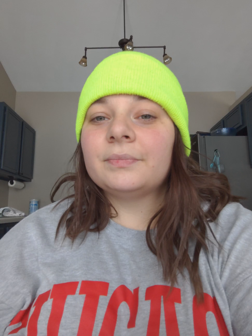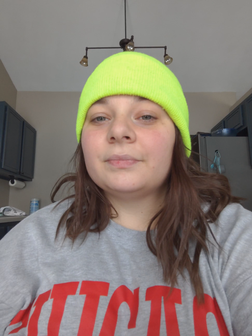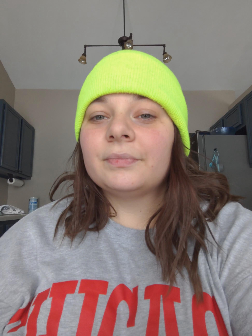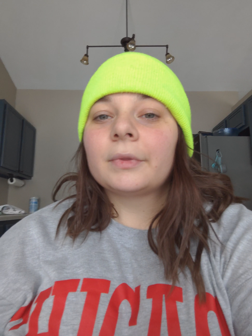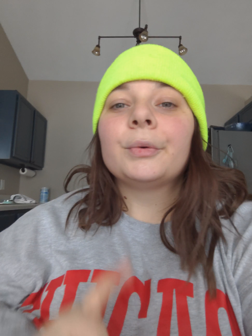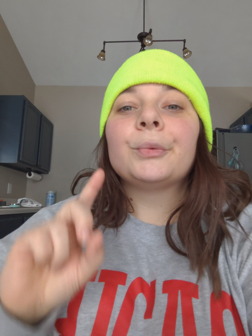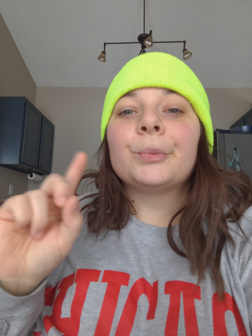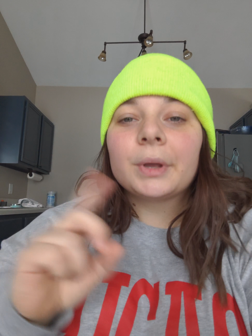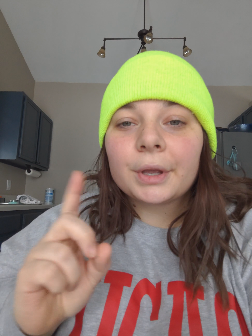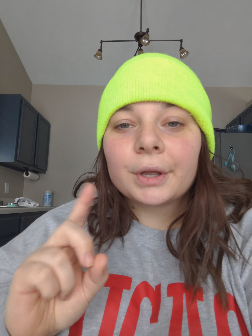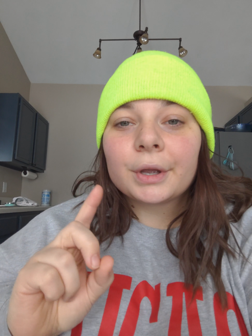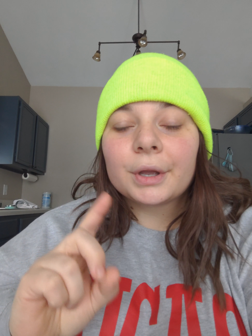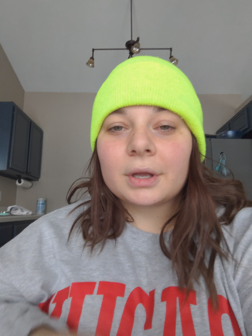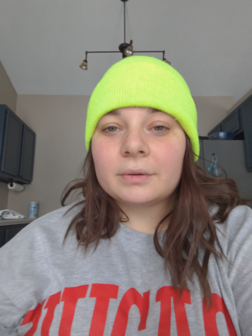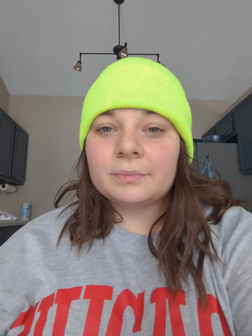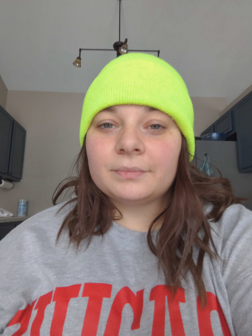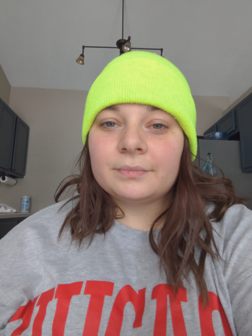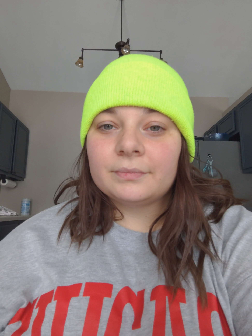where